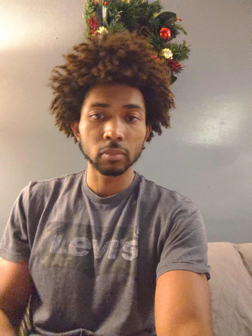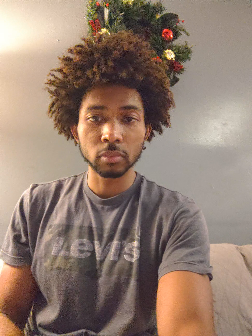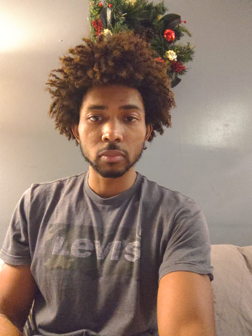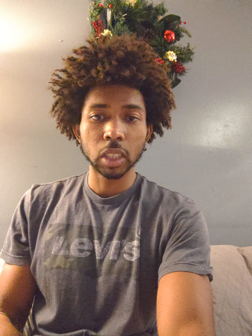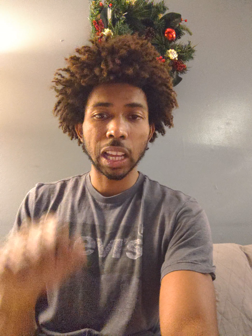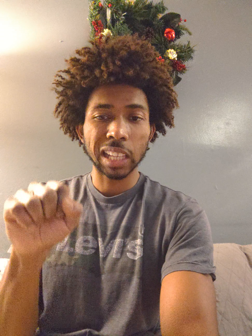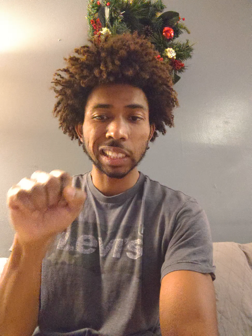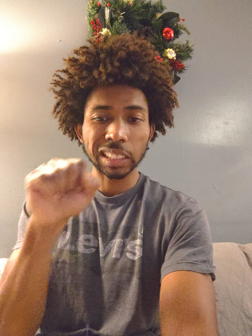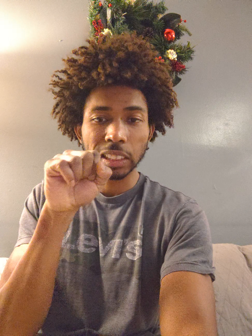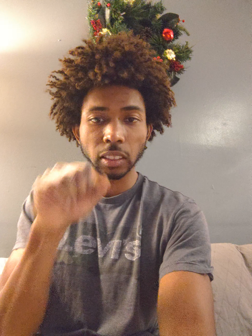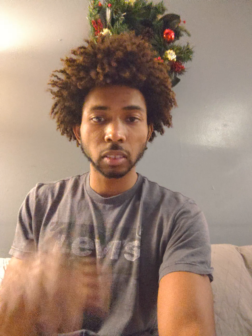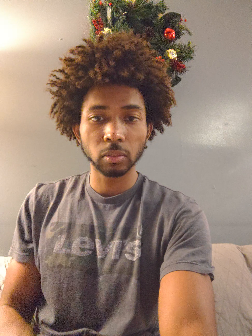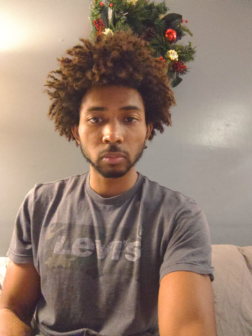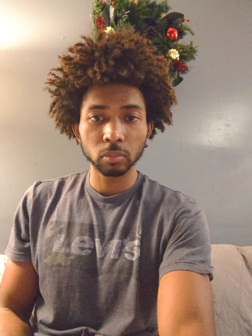carrot